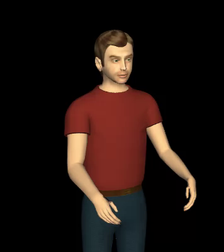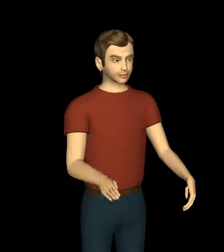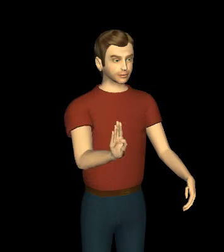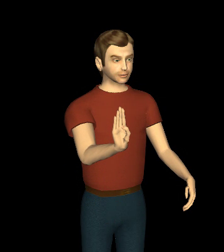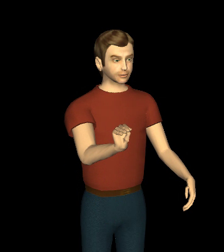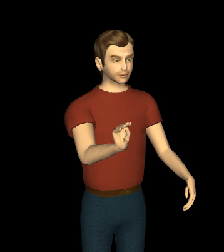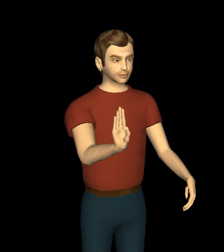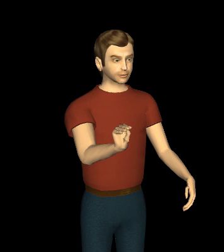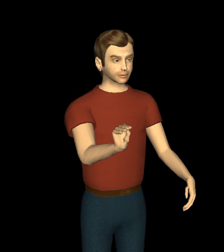أزرق